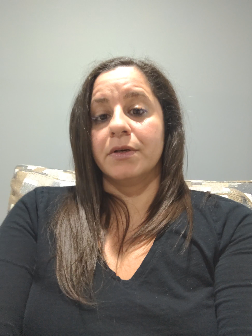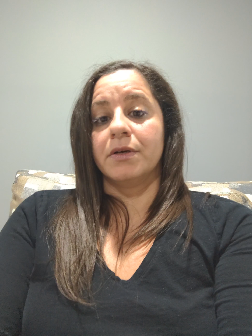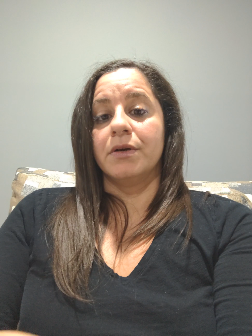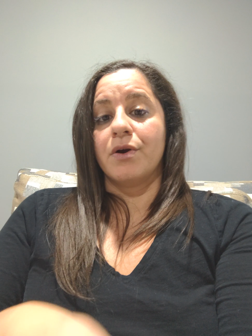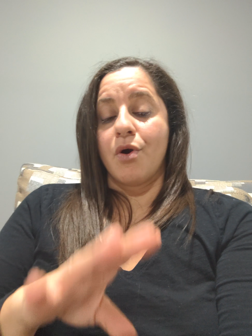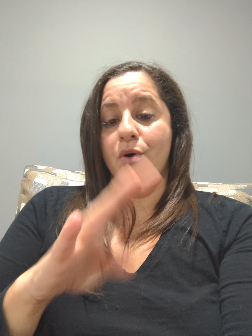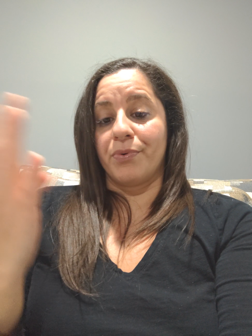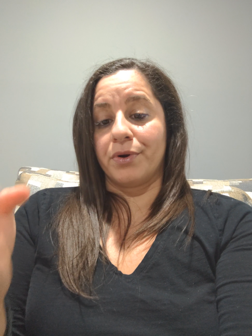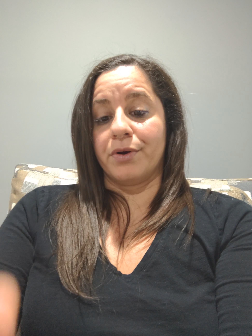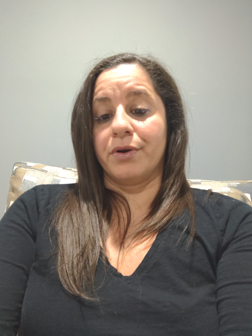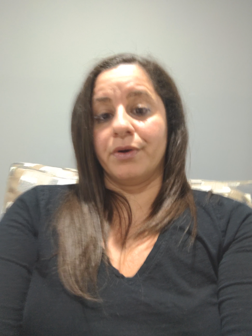open